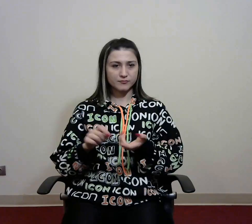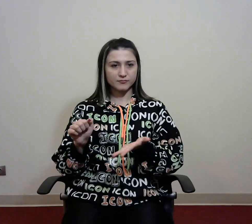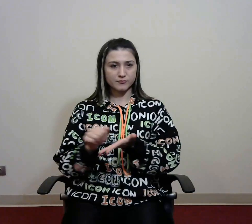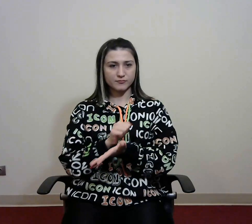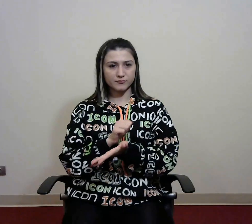sənəd